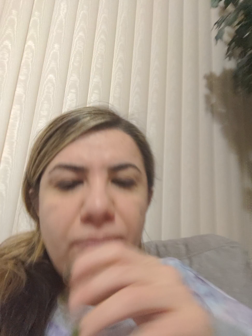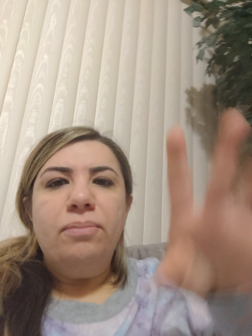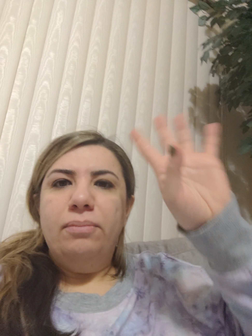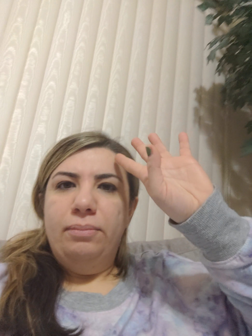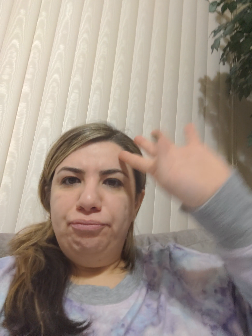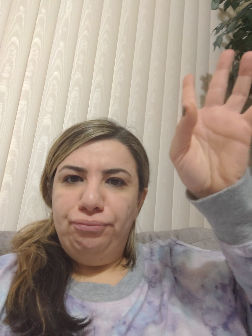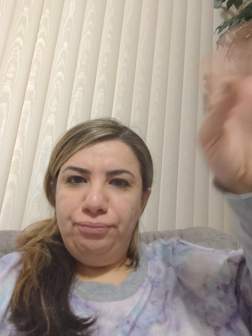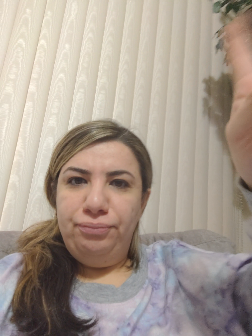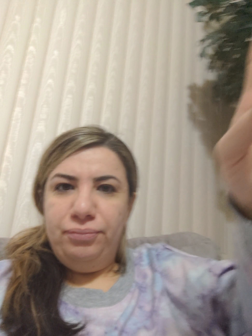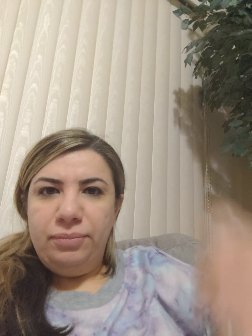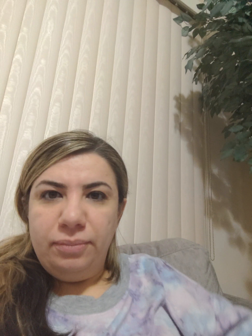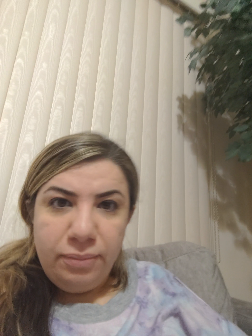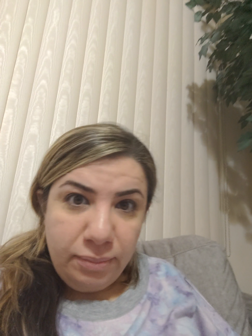pretend